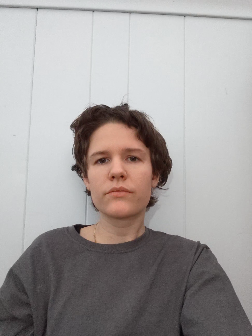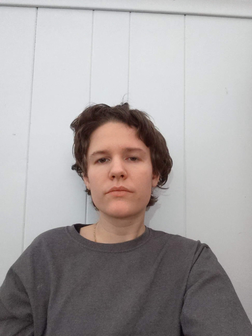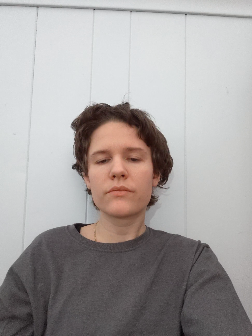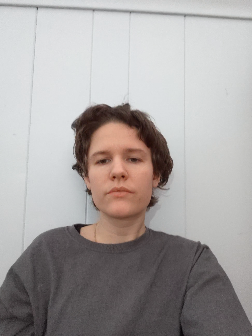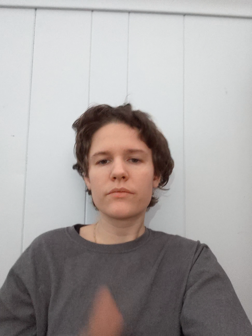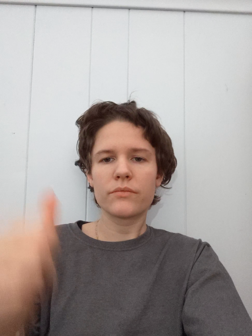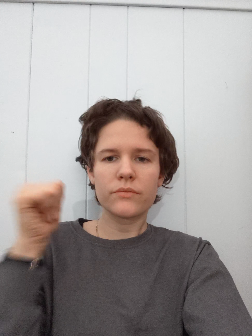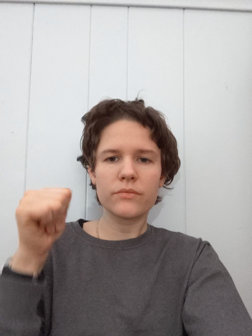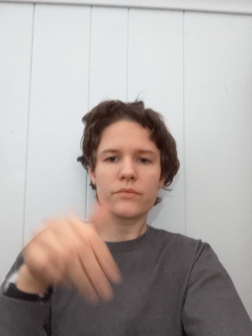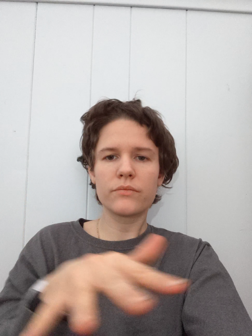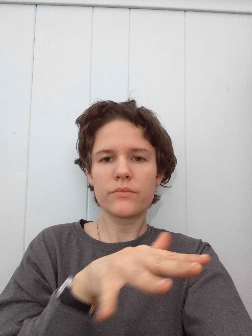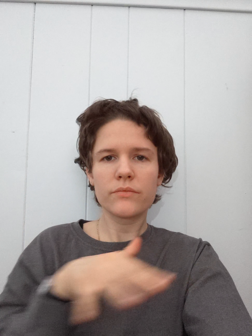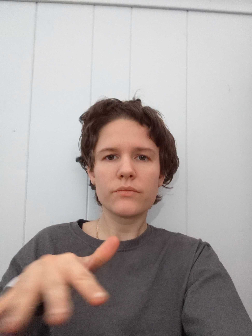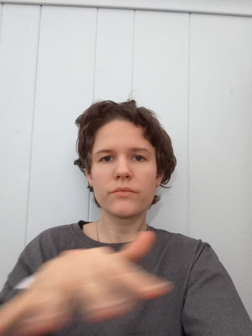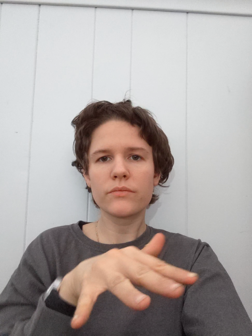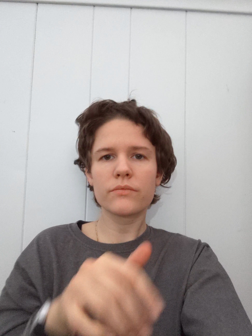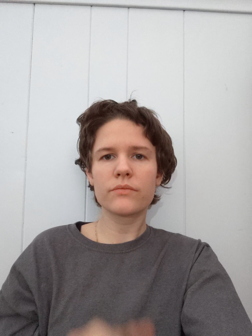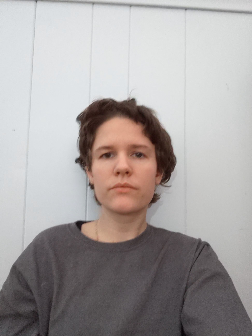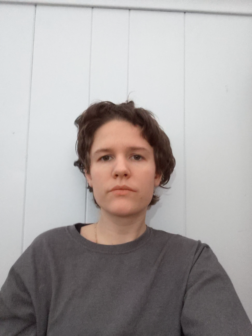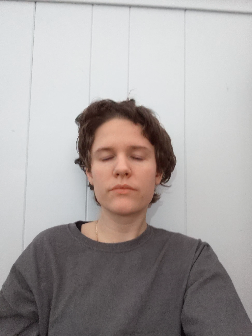backyard